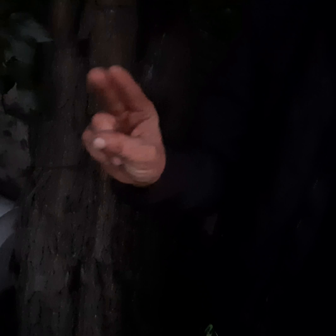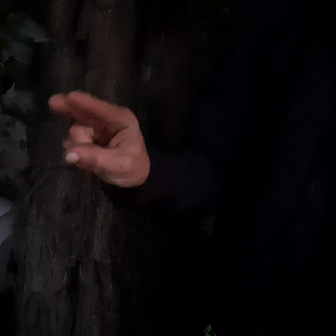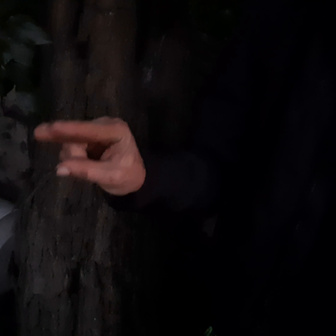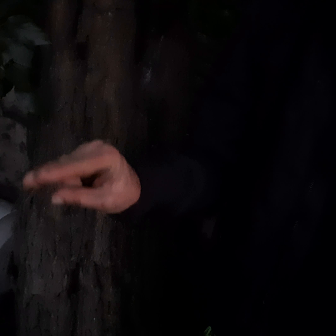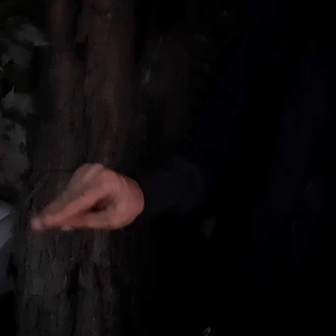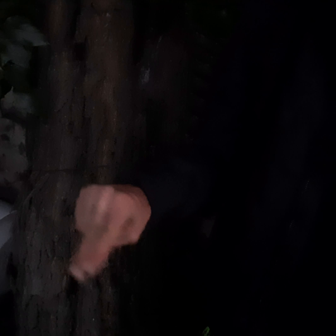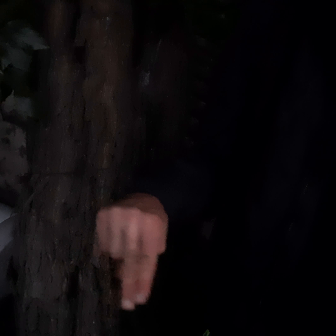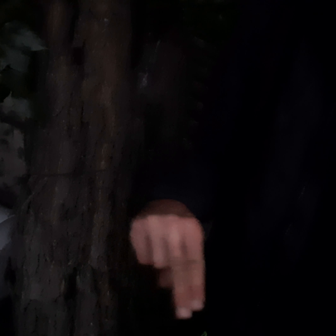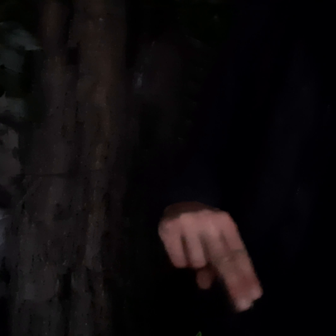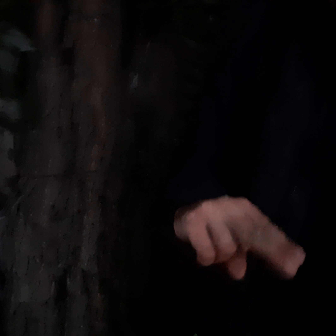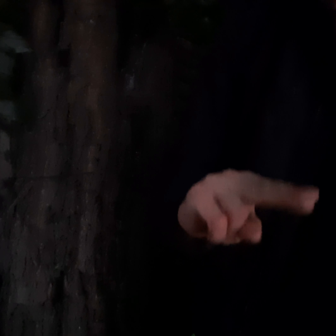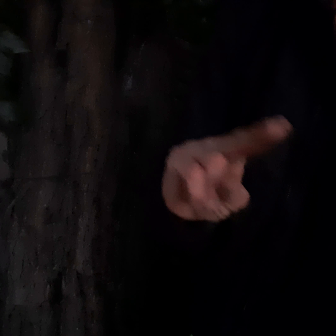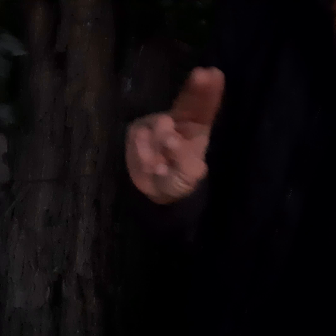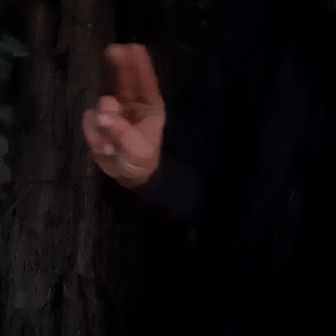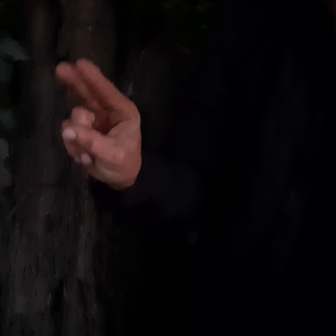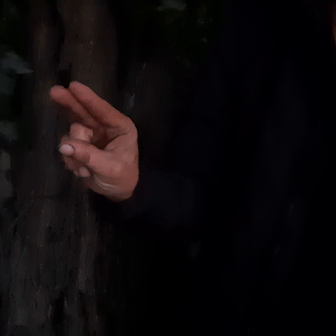Д